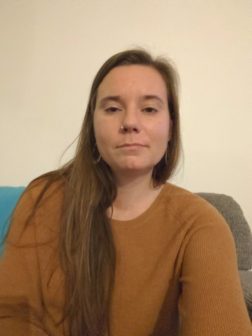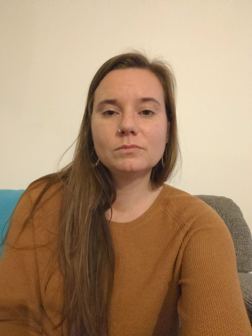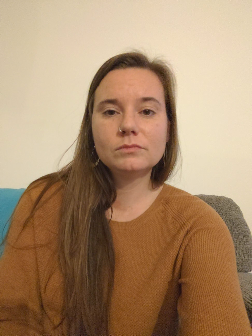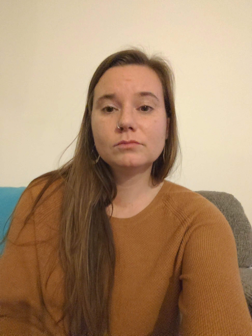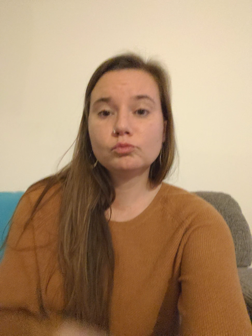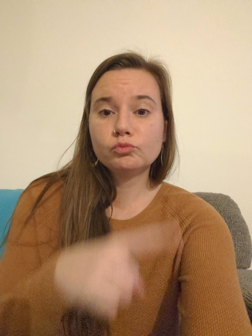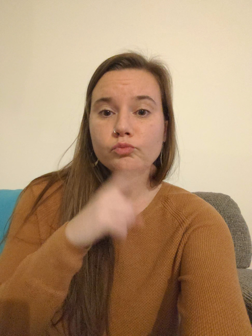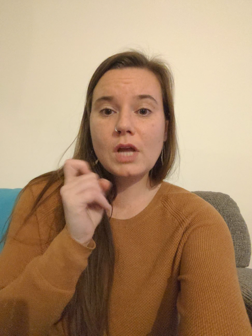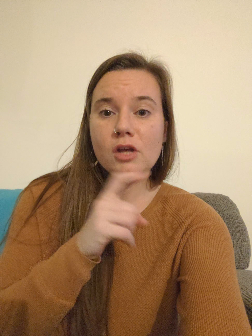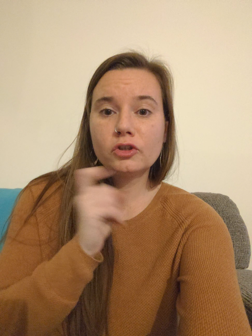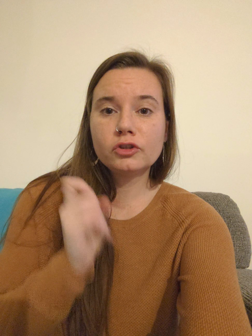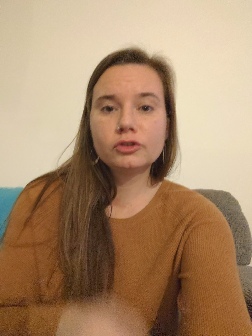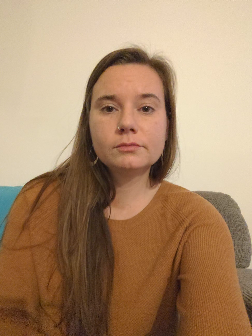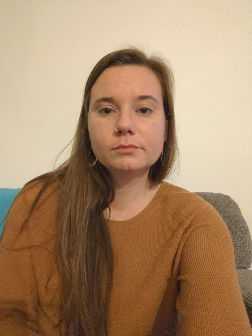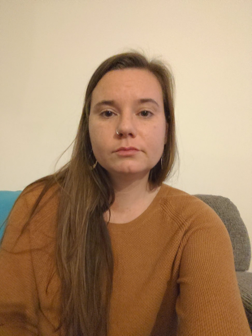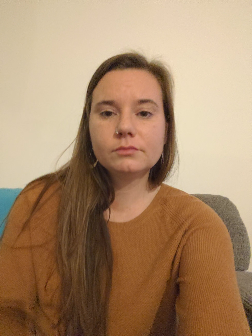dryer